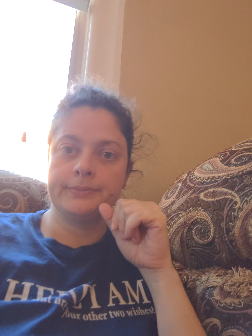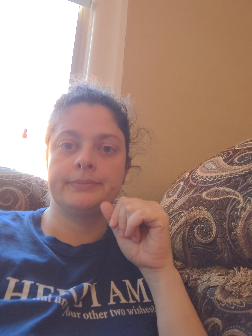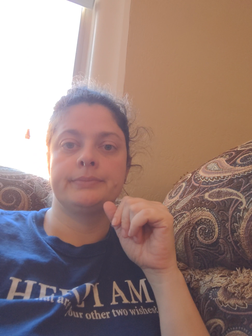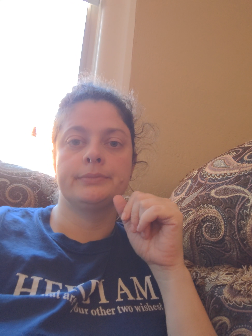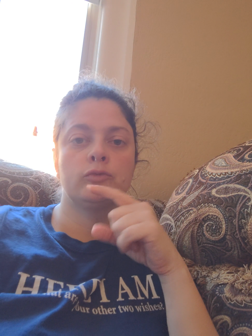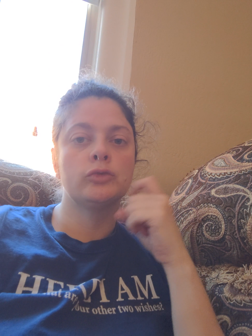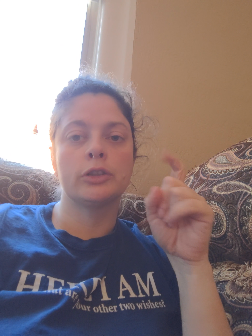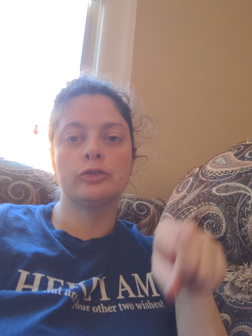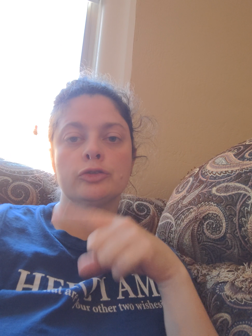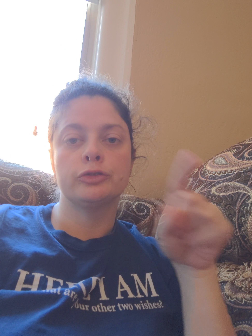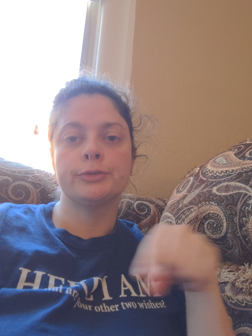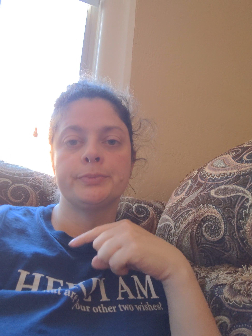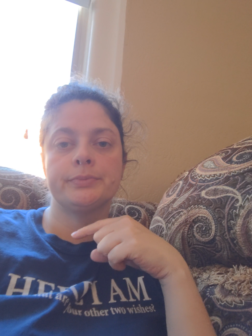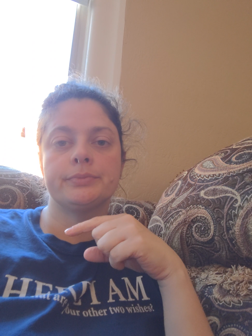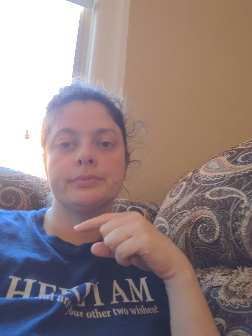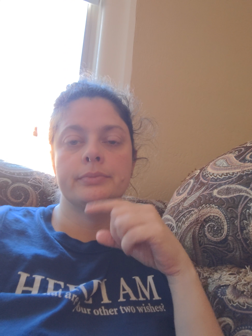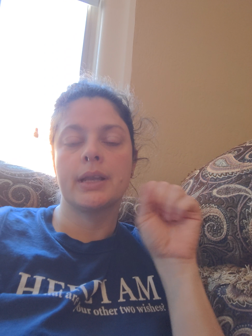dryer